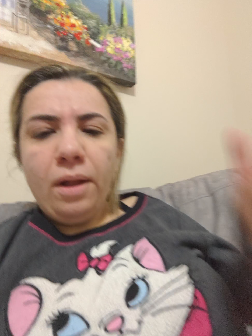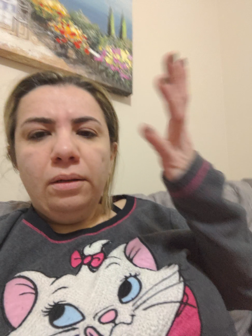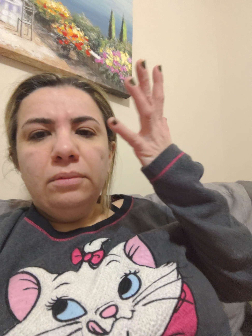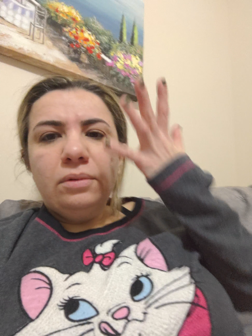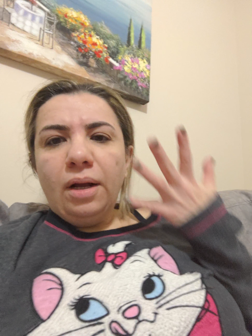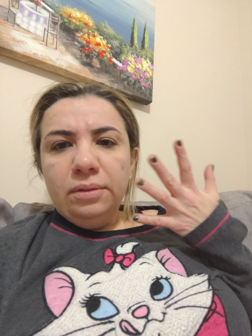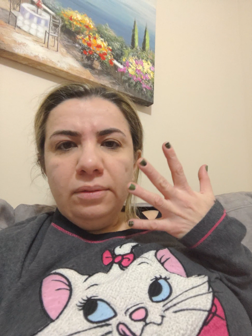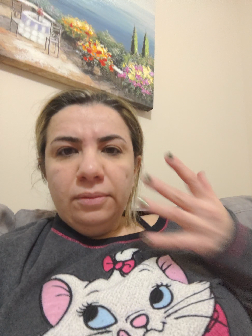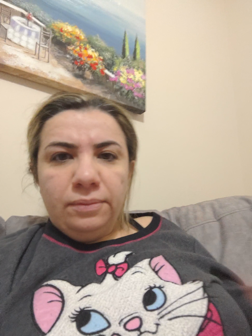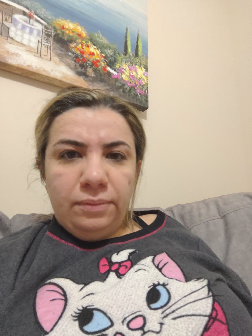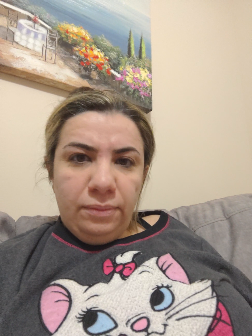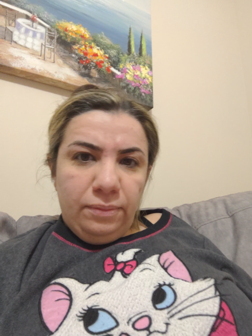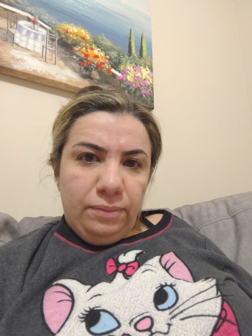sad